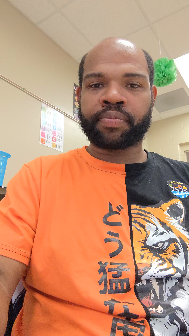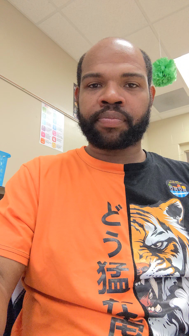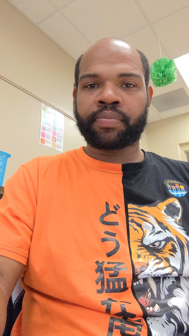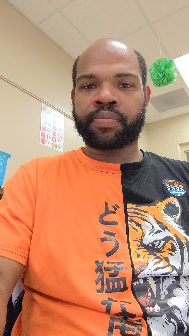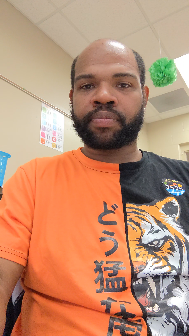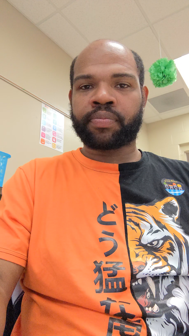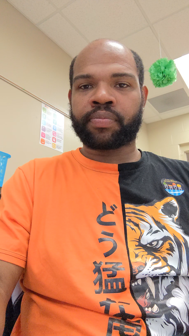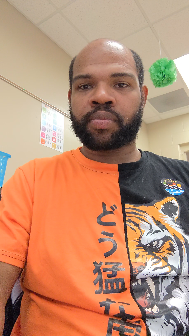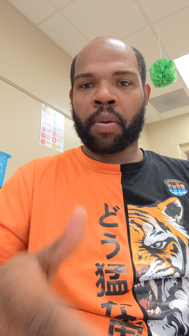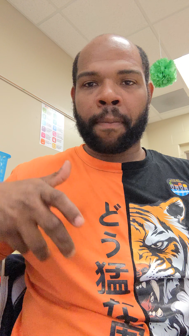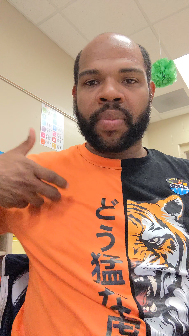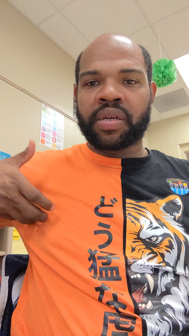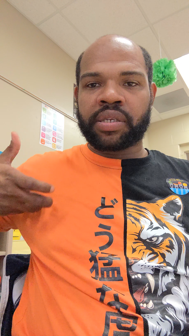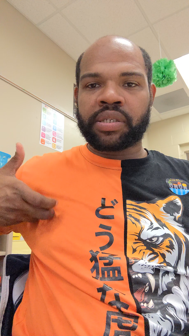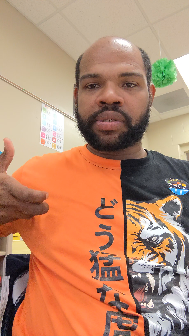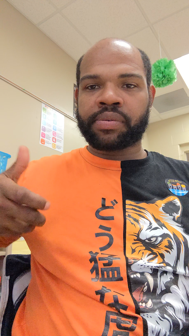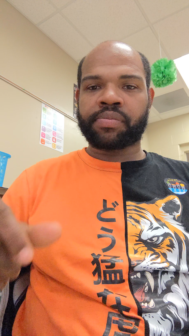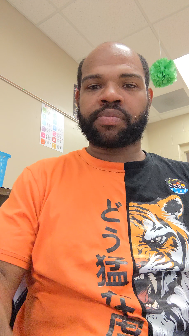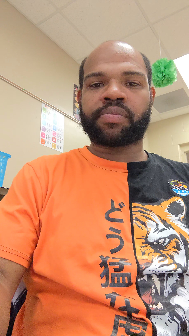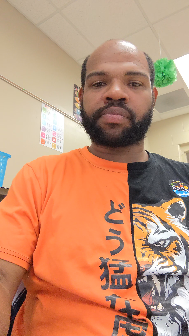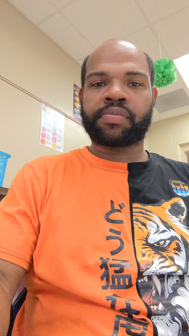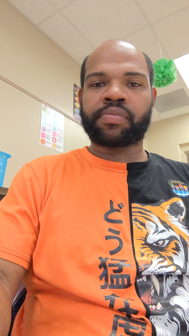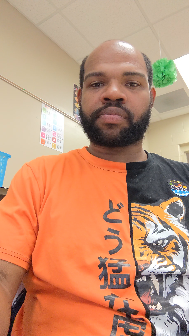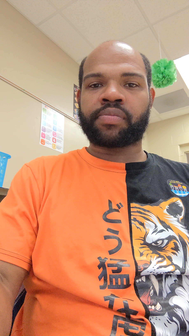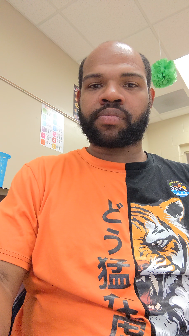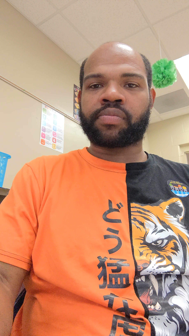monkey